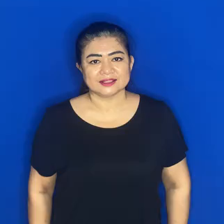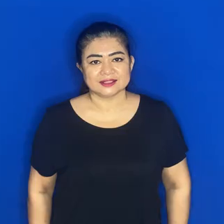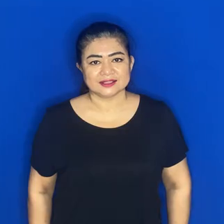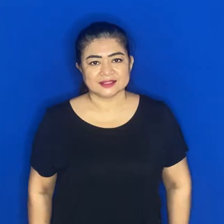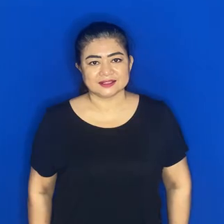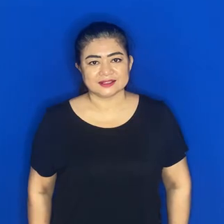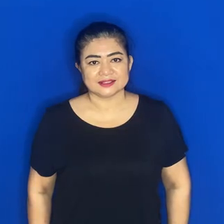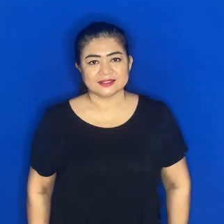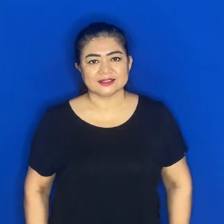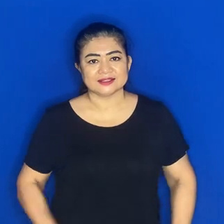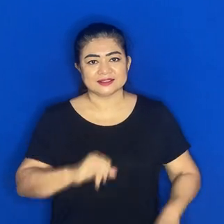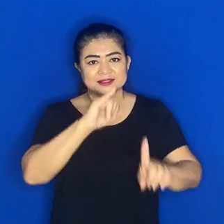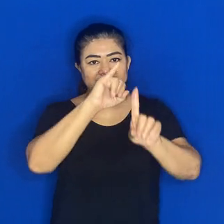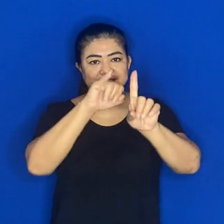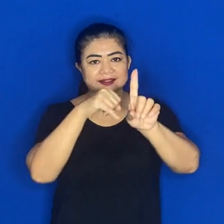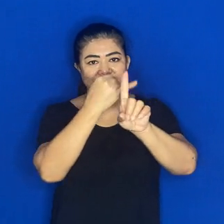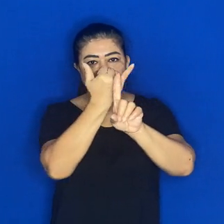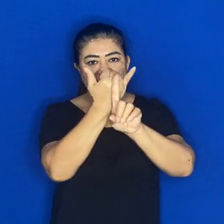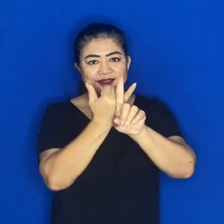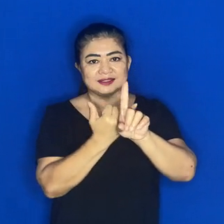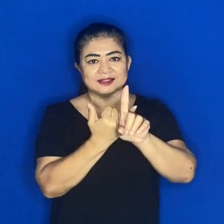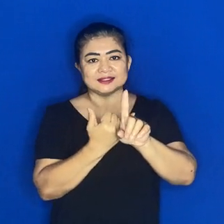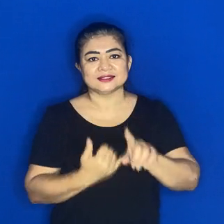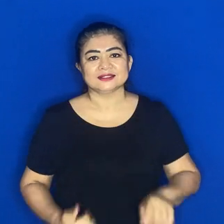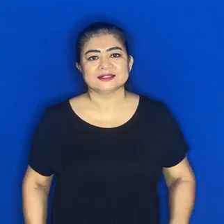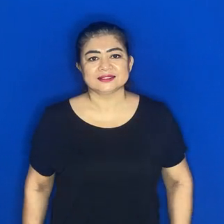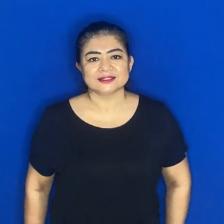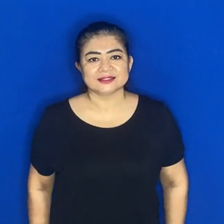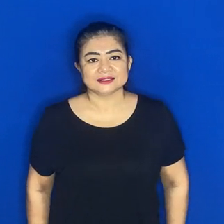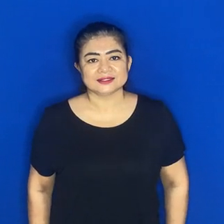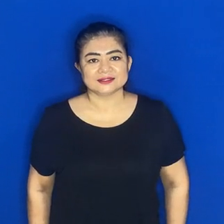july